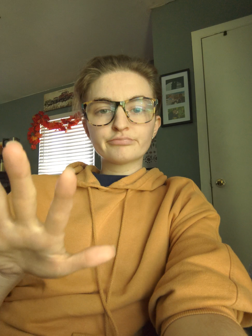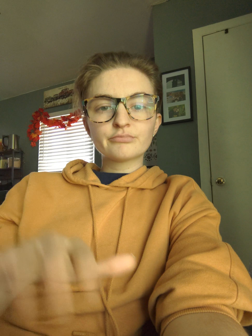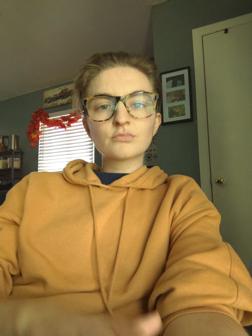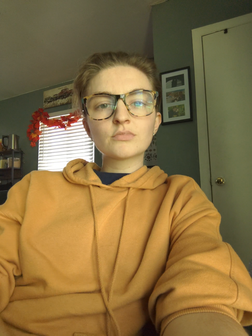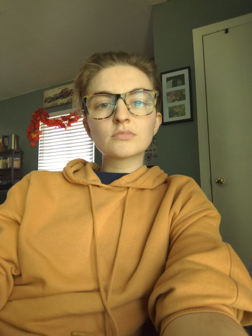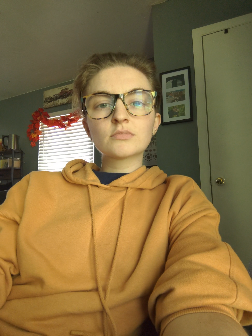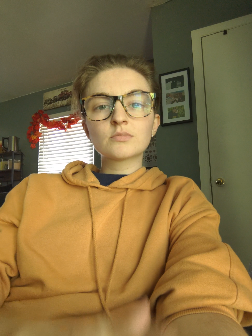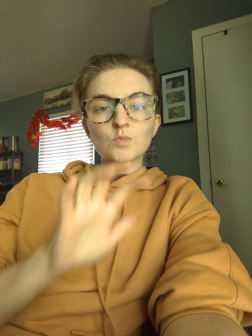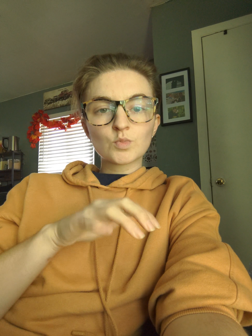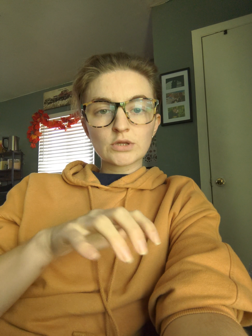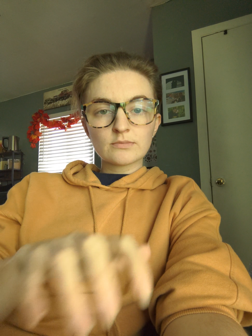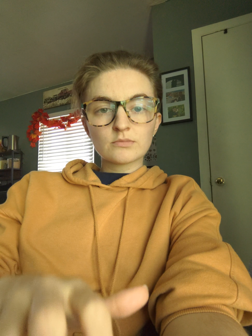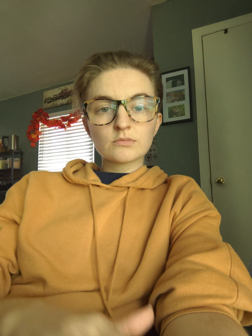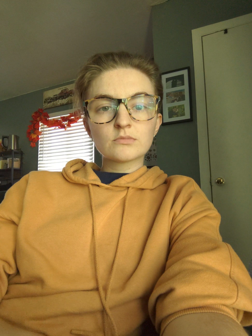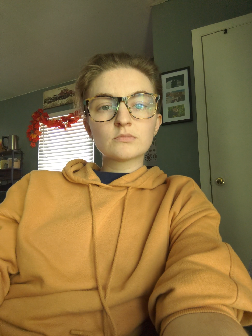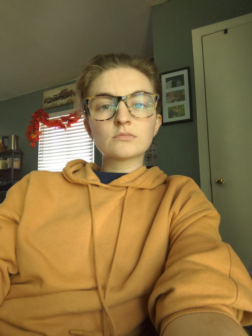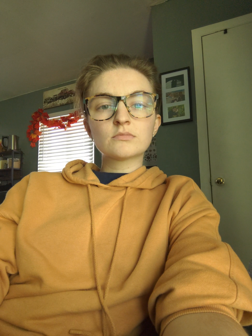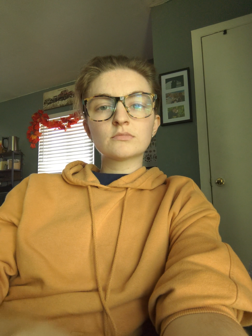grapes